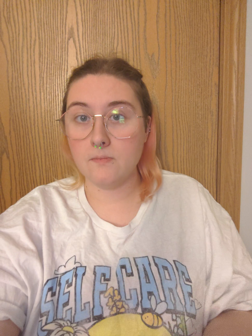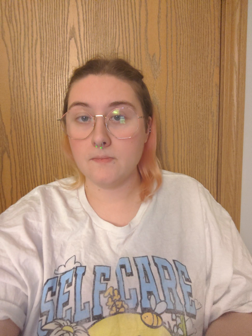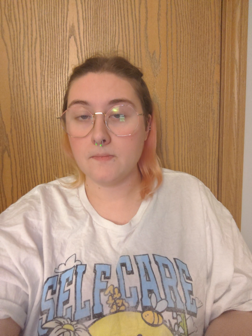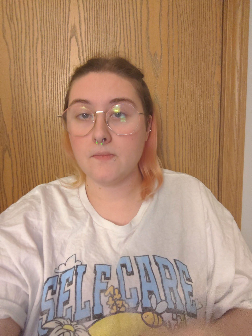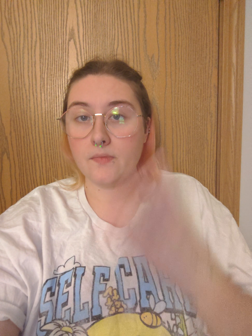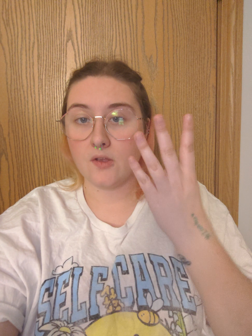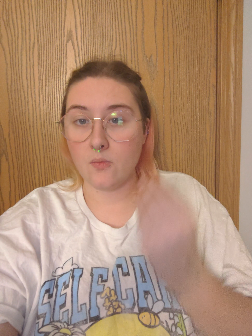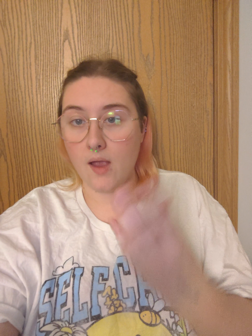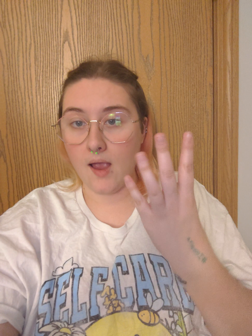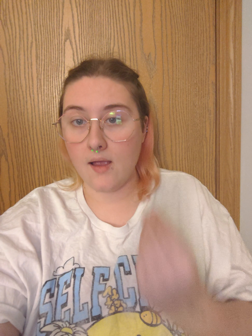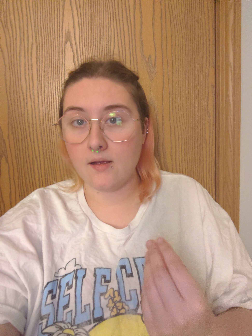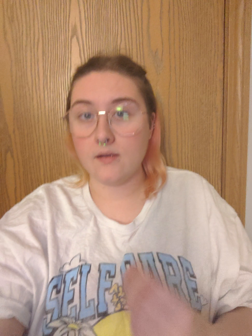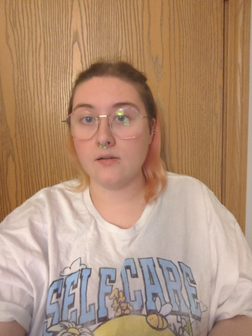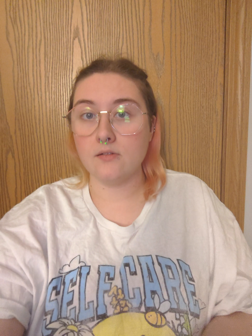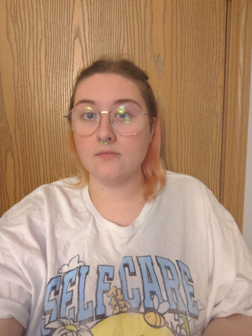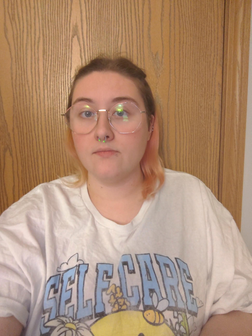wet